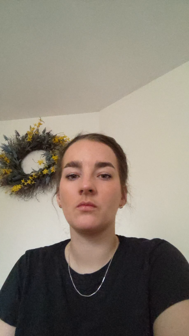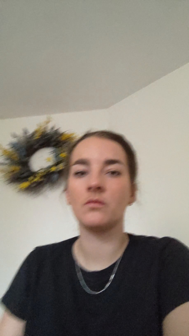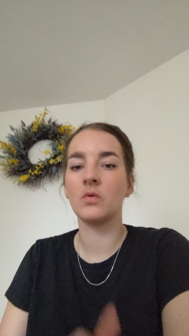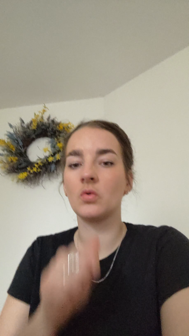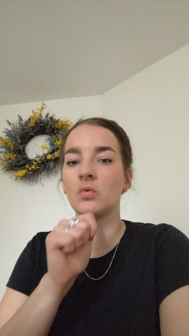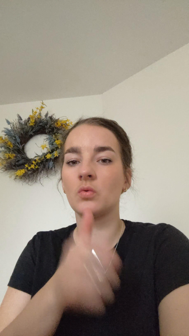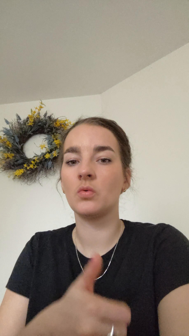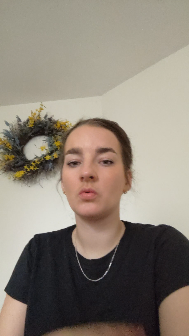don't